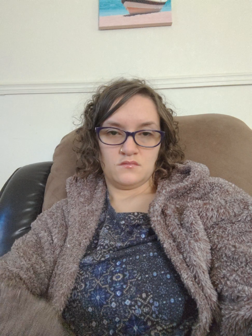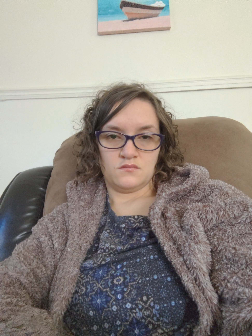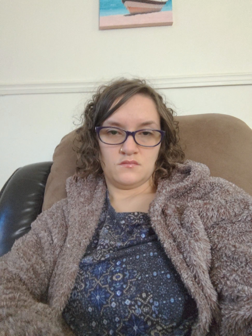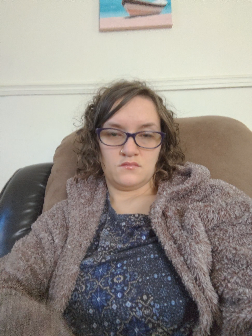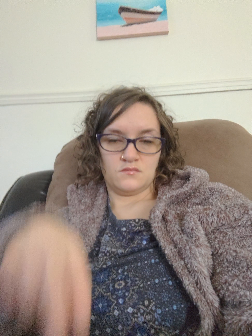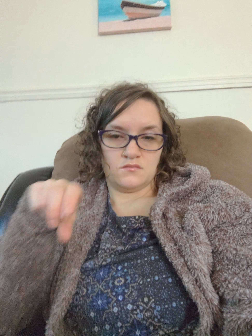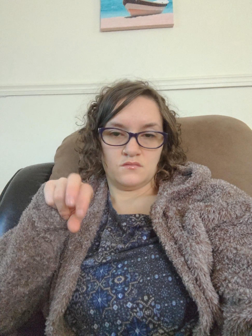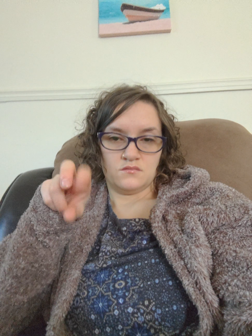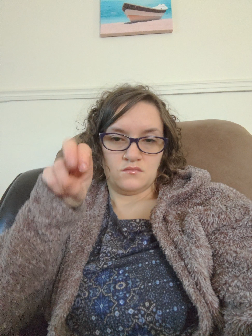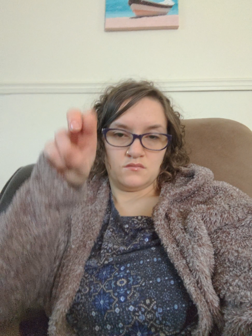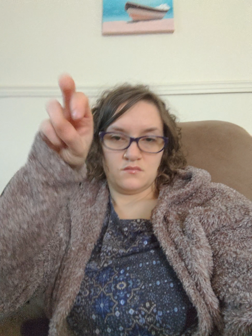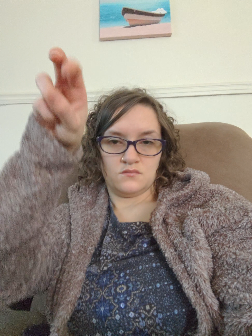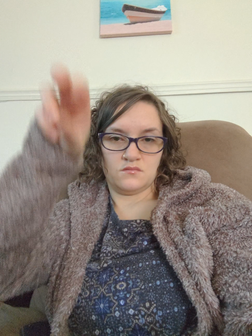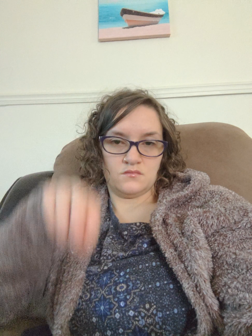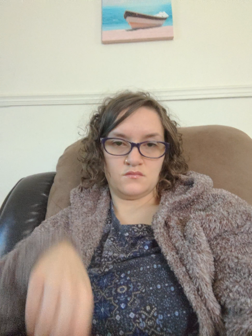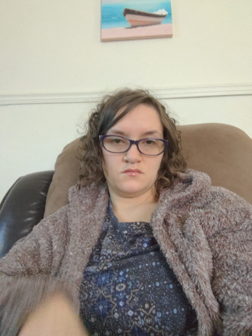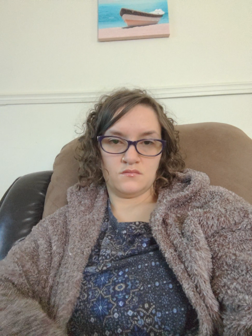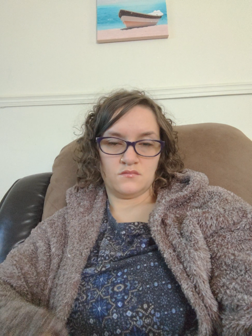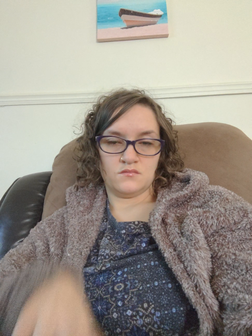stairs